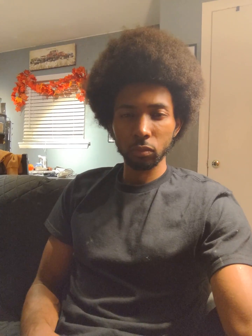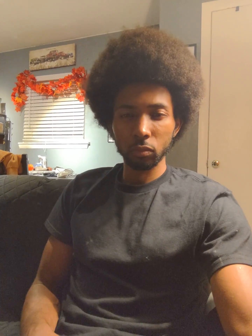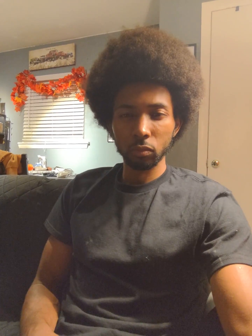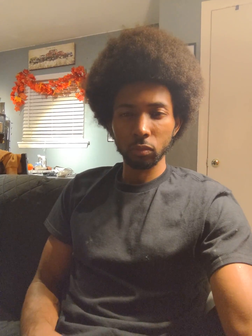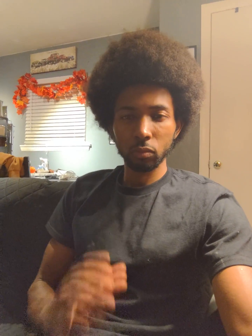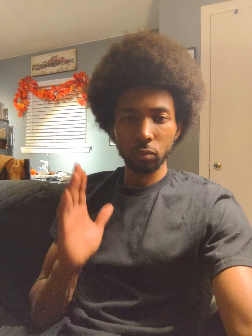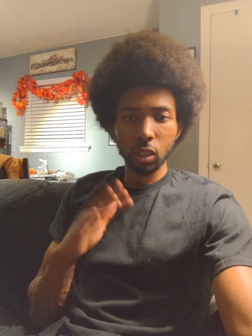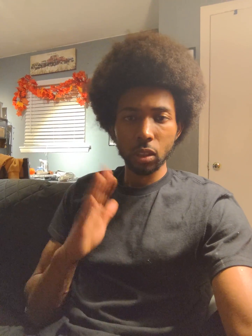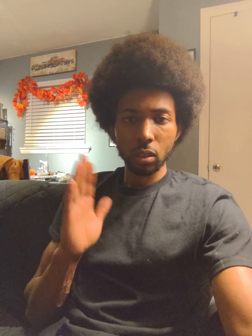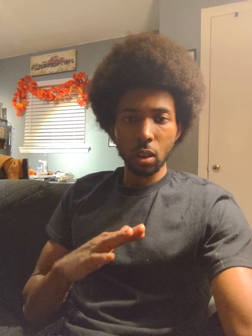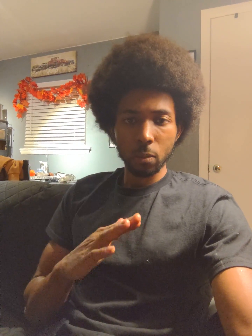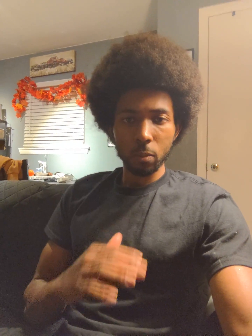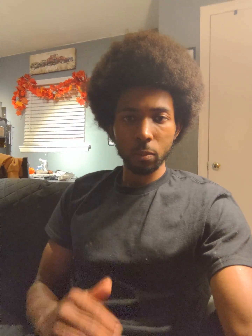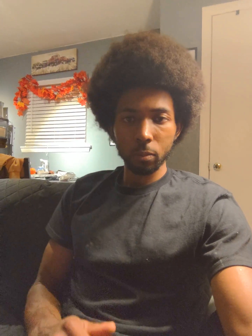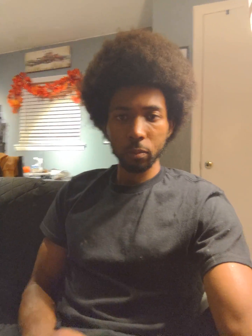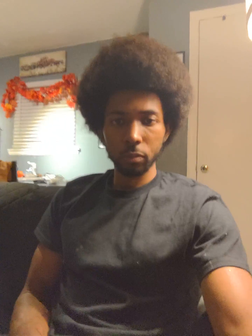clap